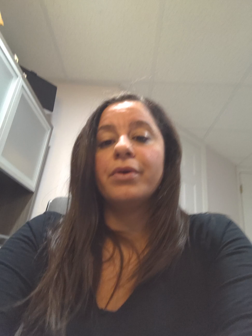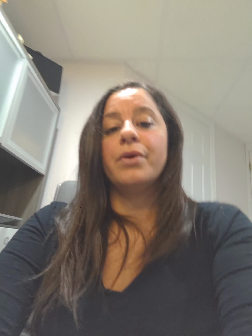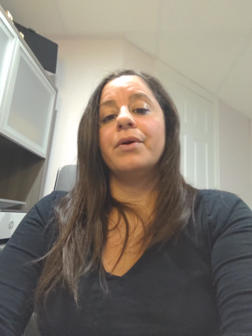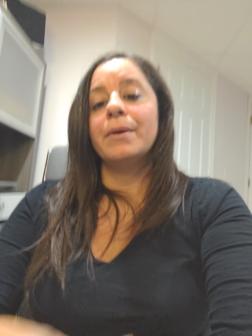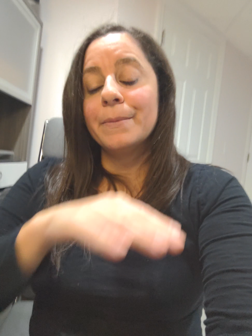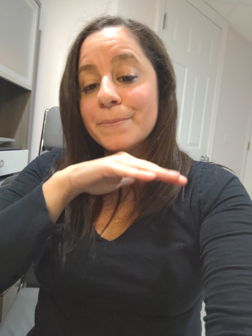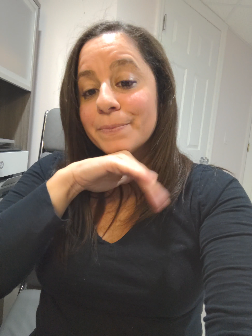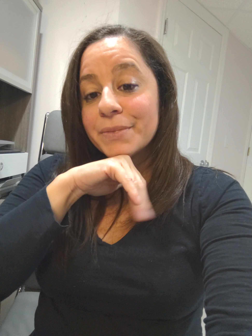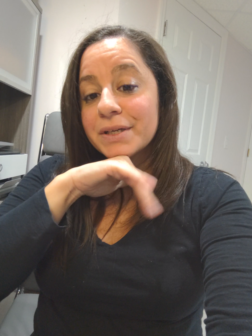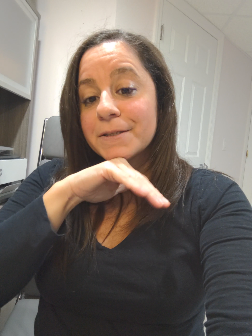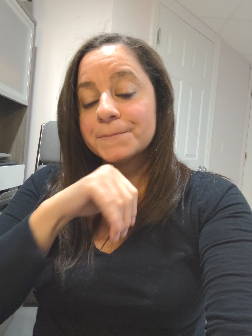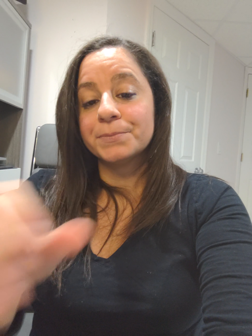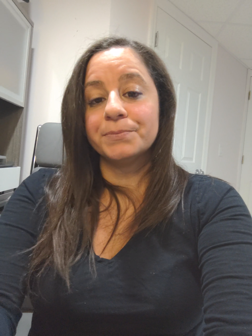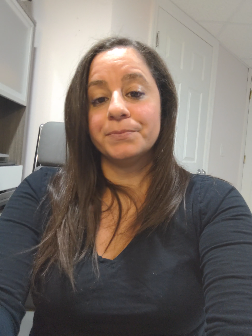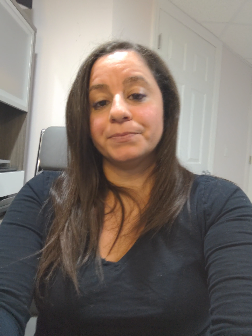pig